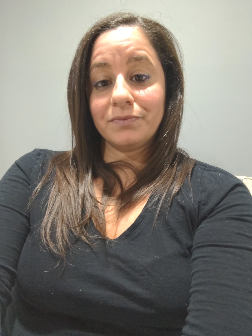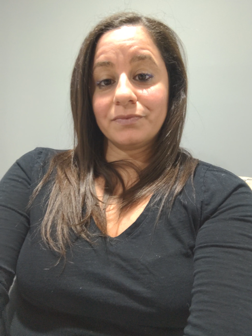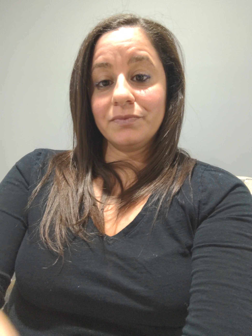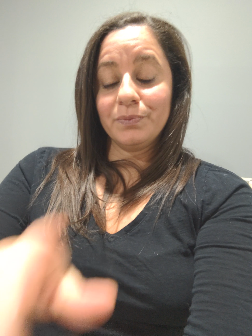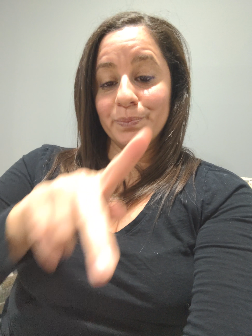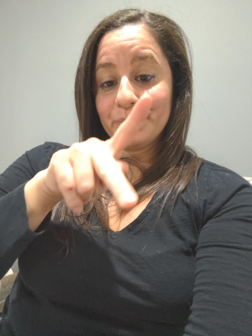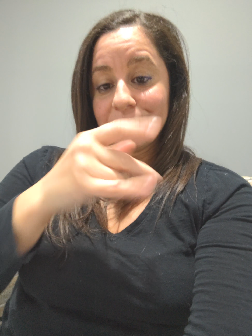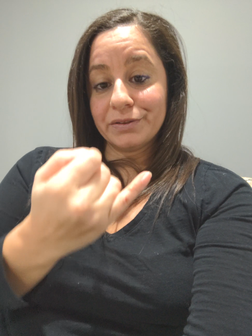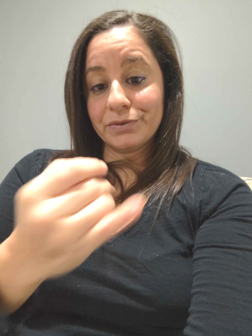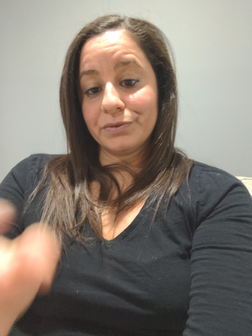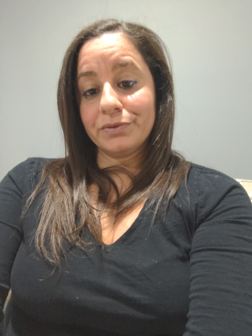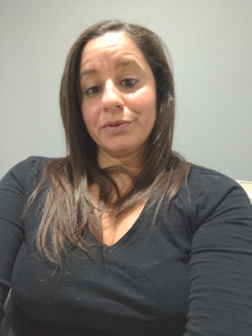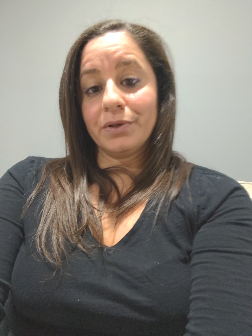pajamas